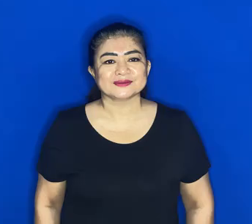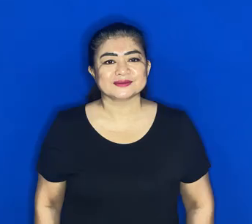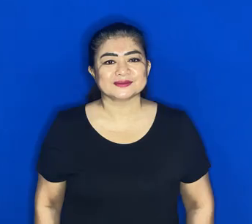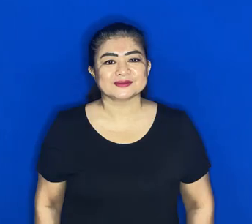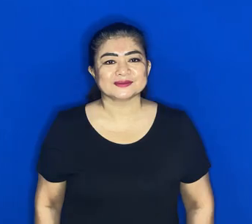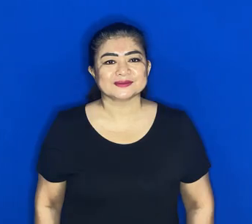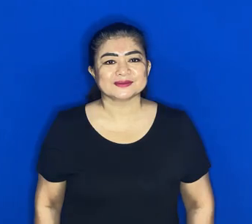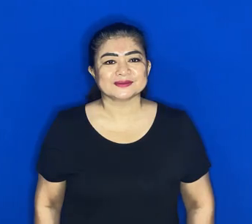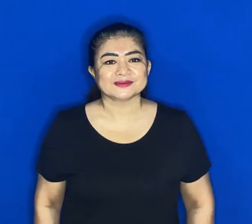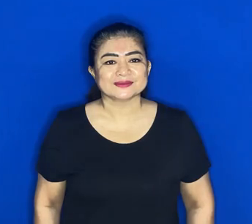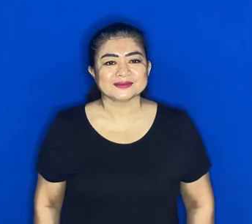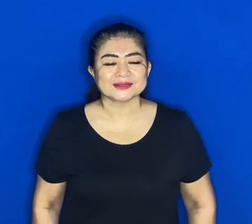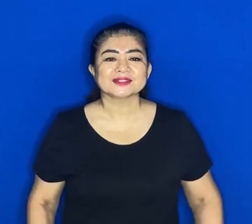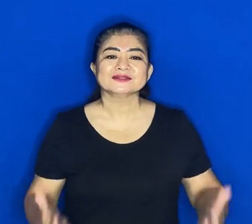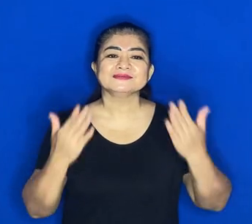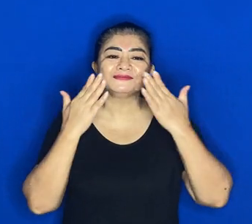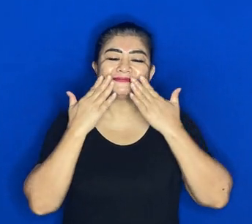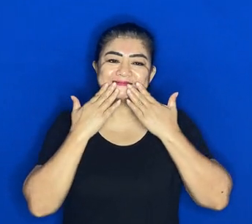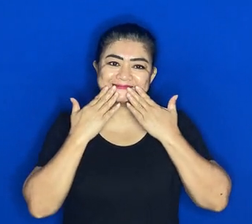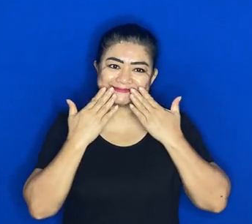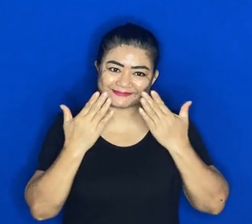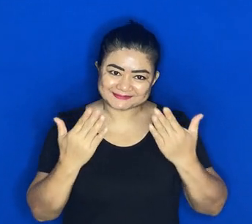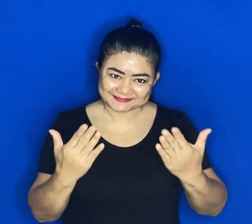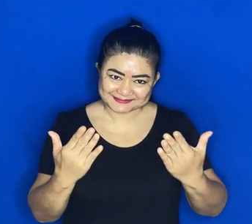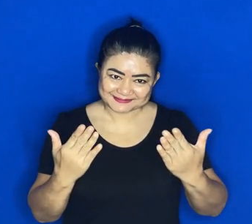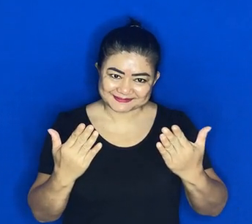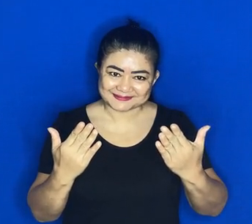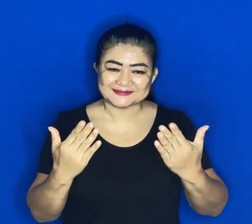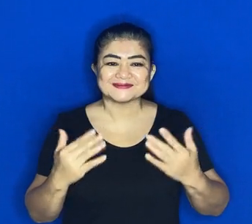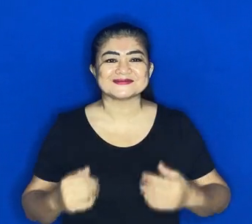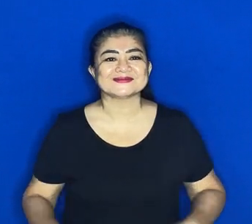thank you